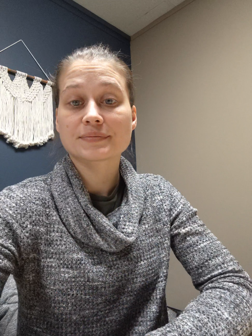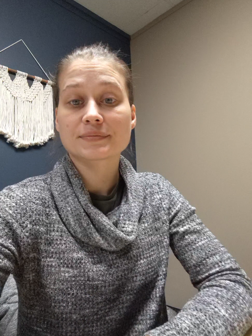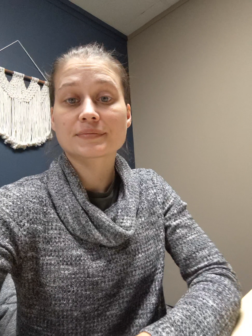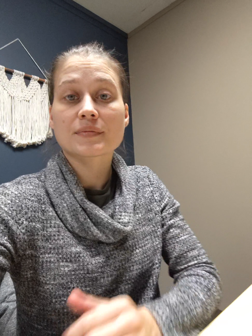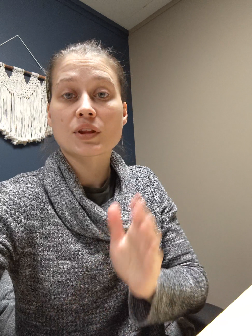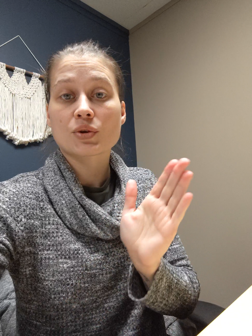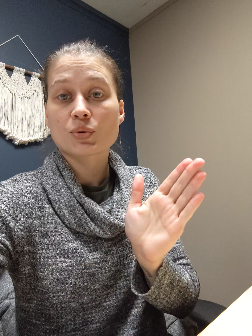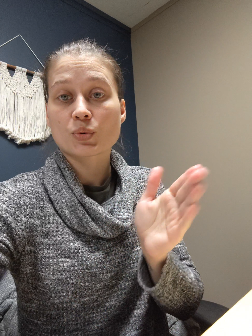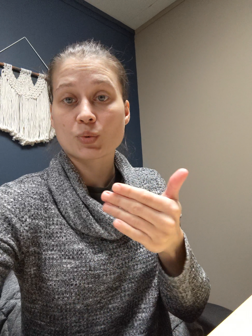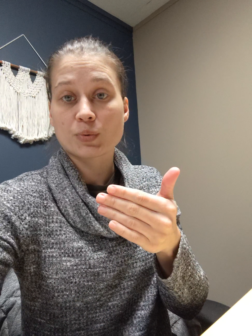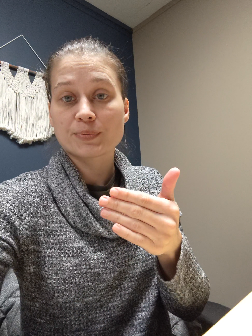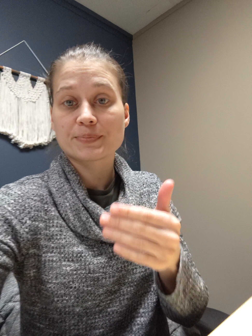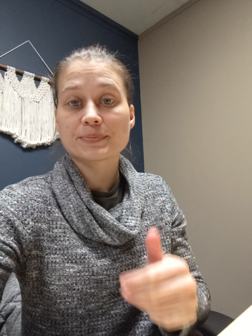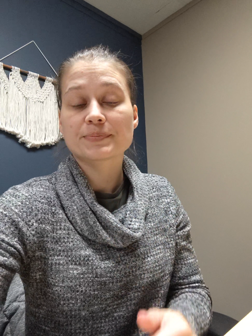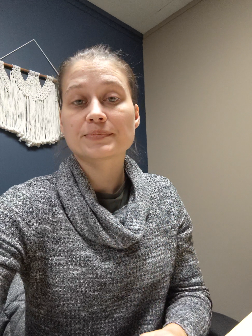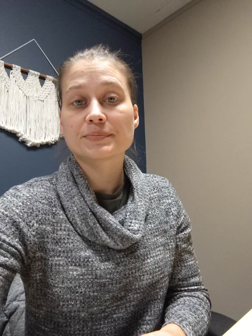room